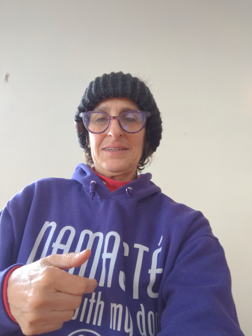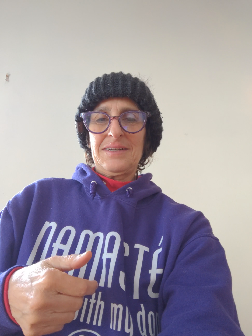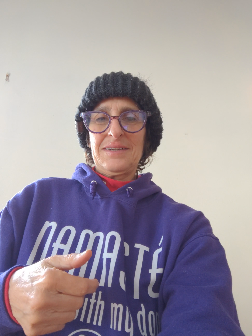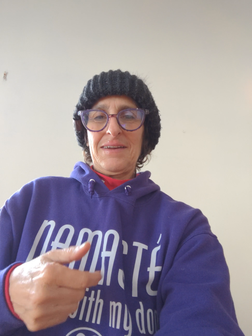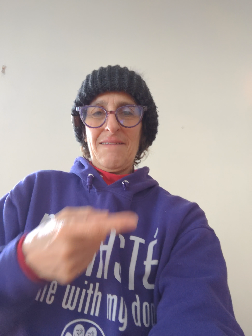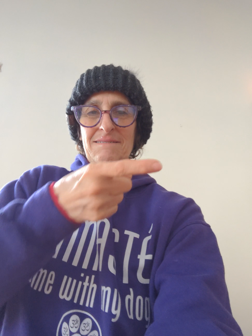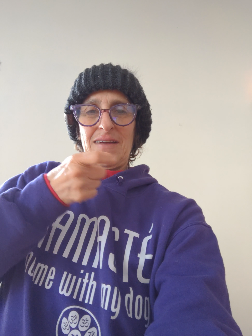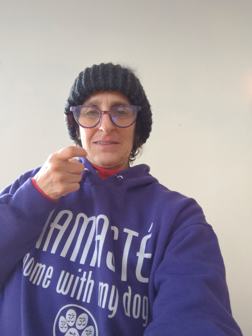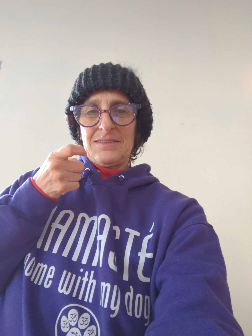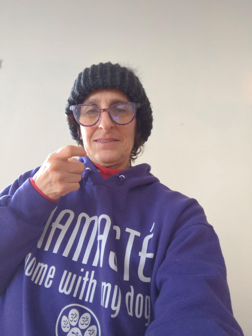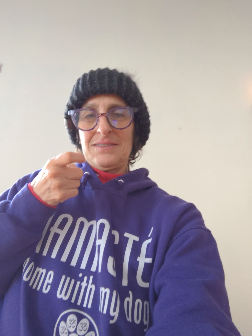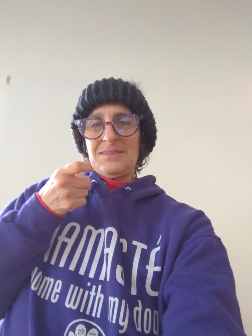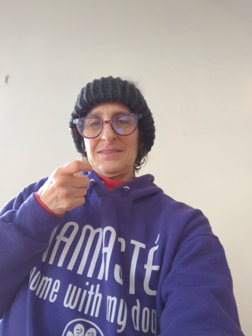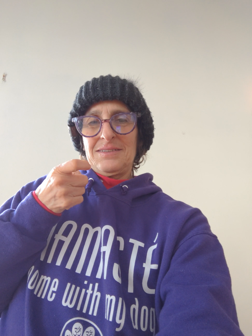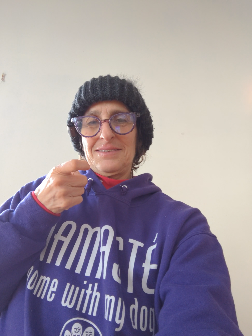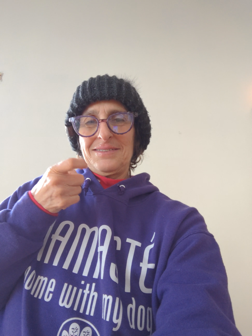fast